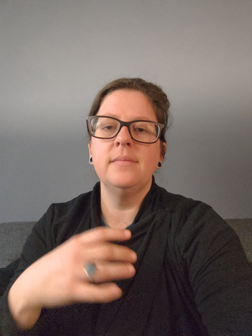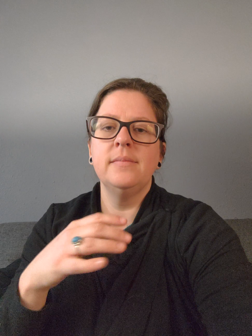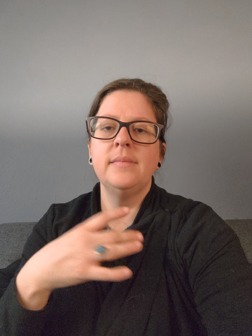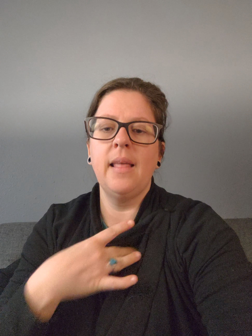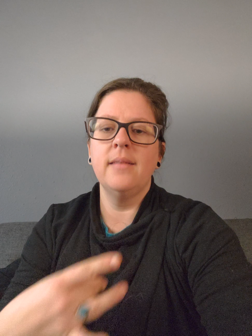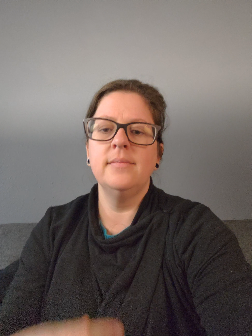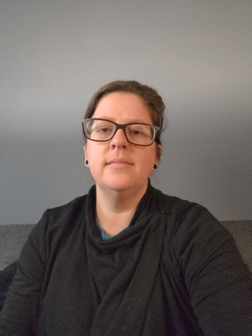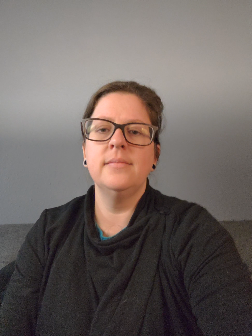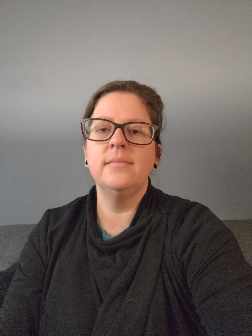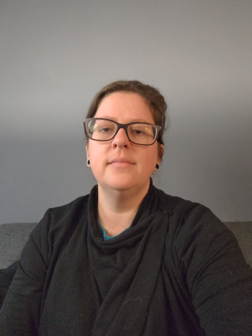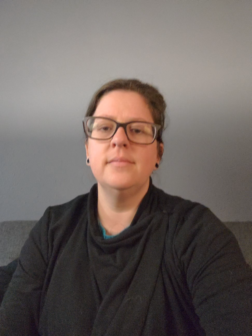like